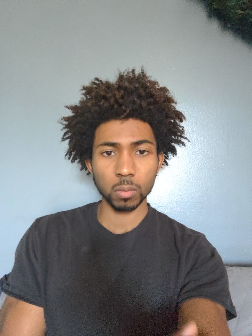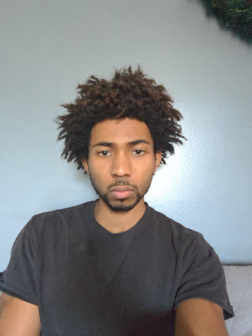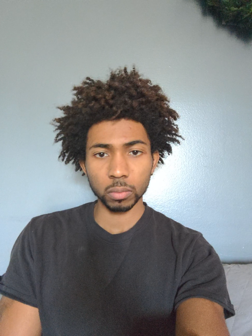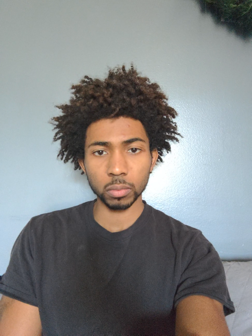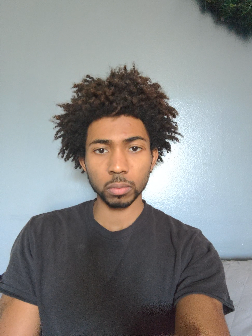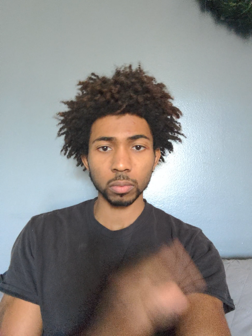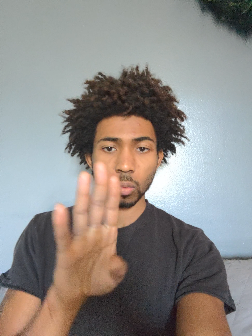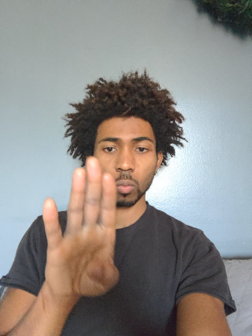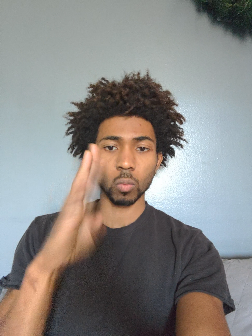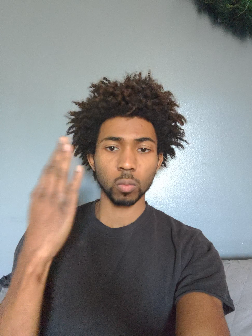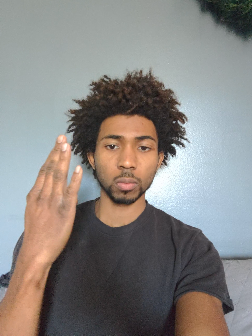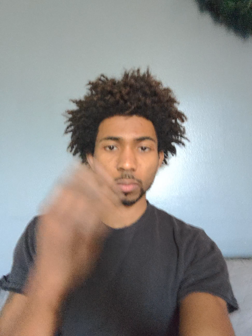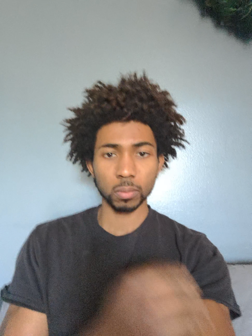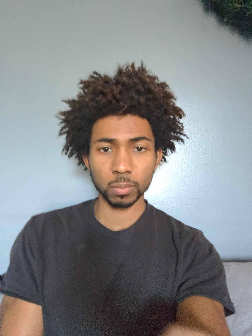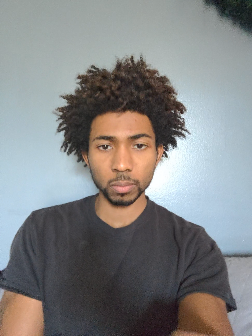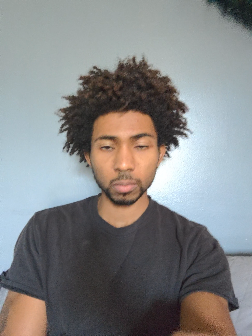open